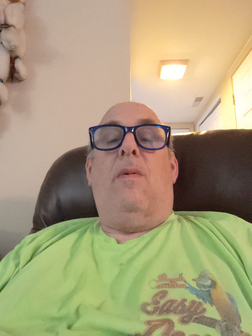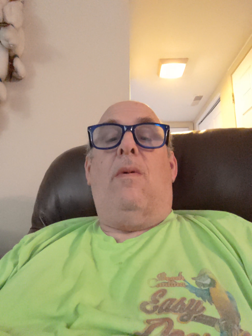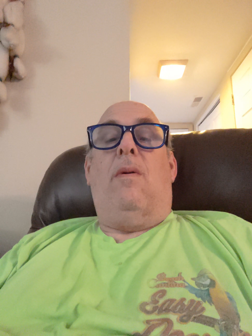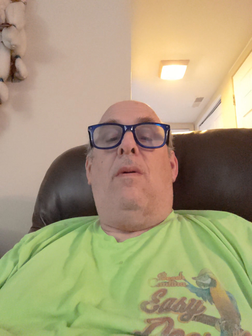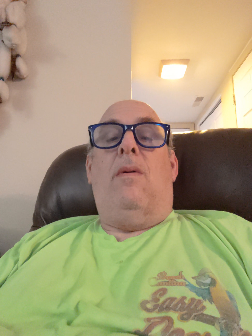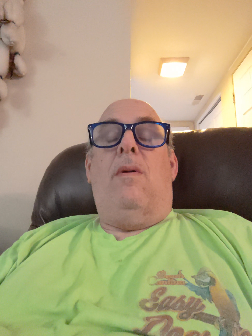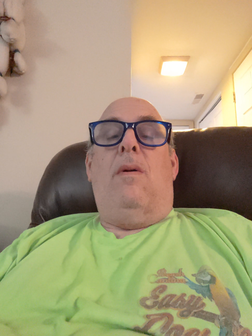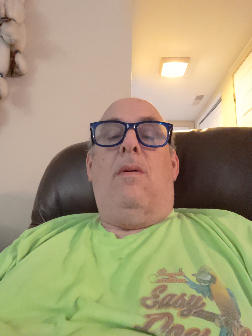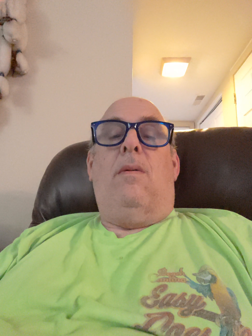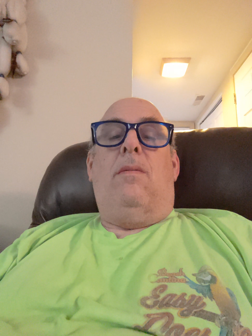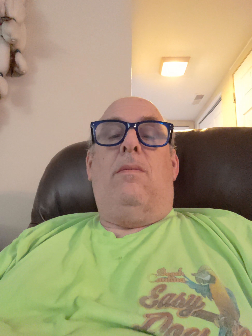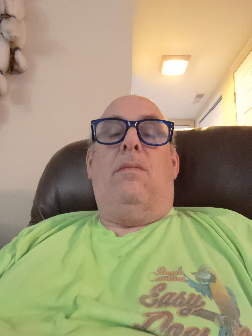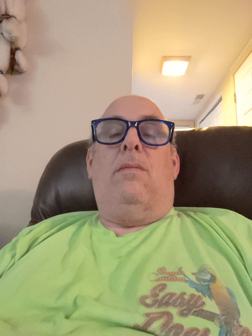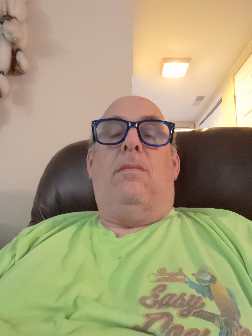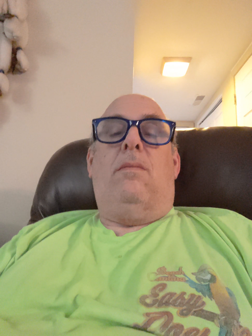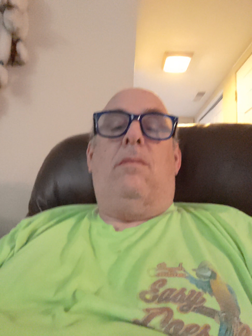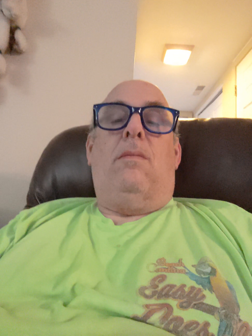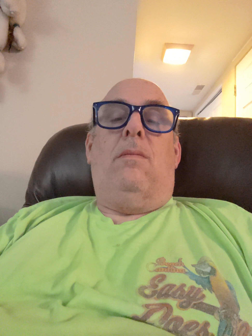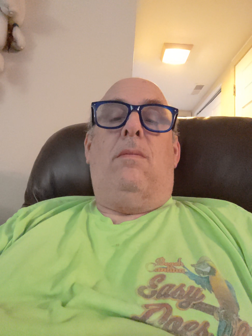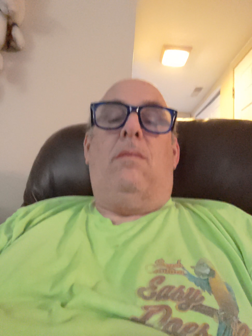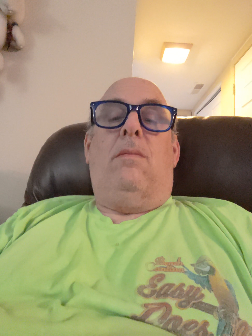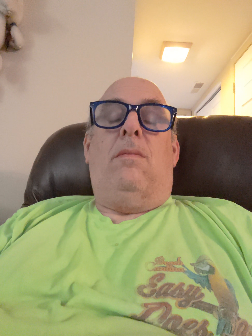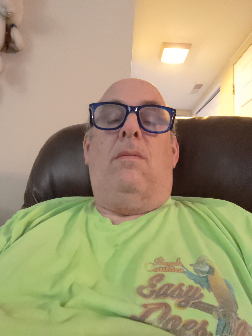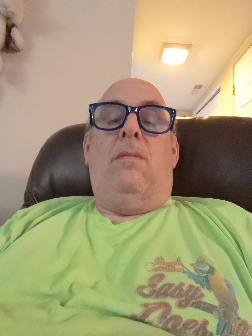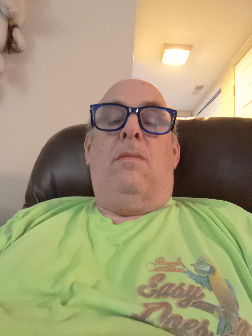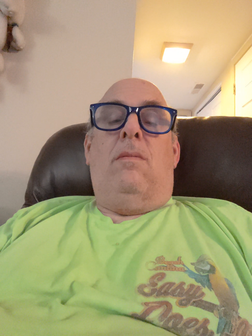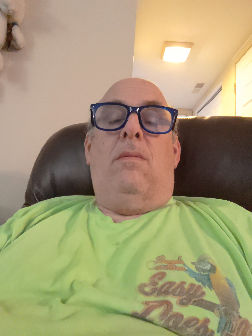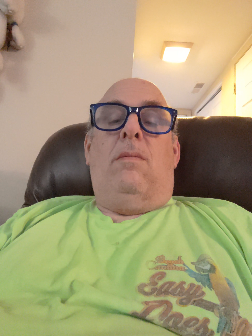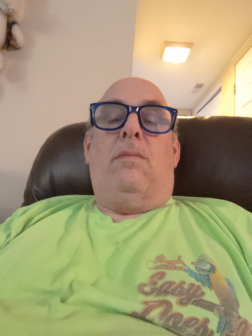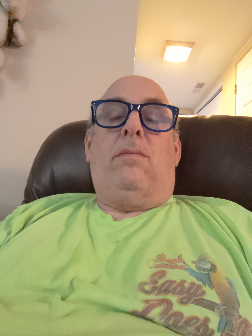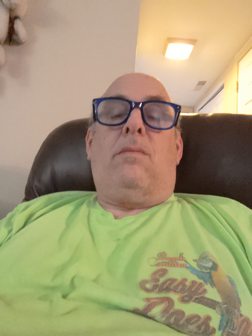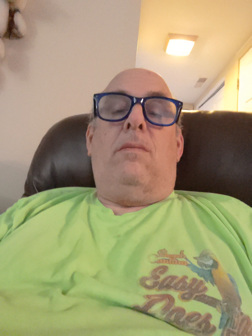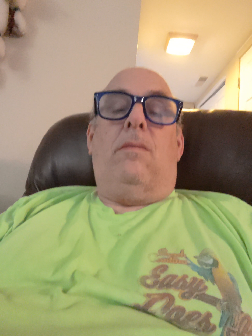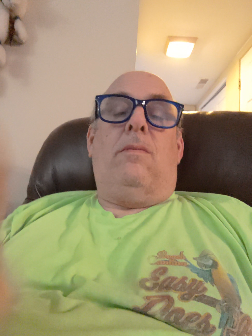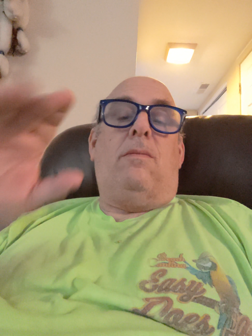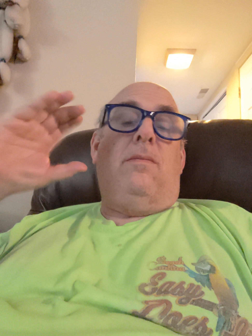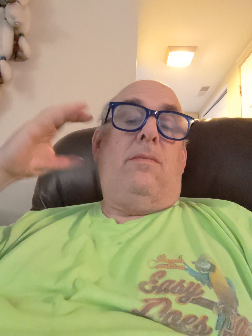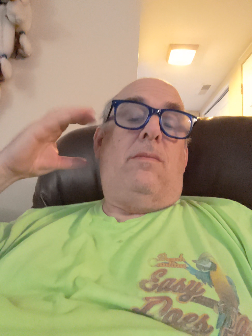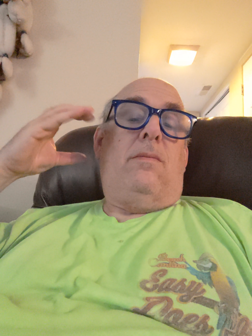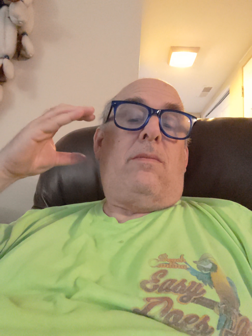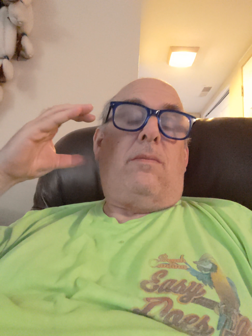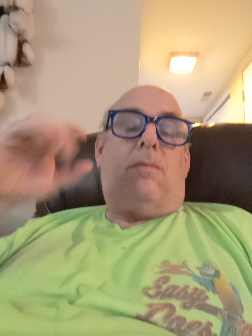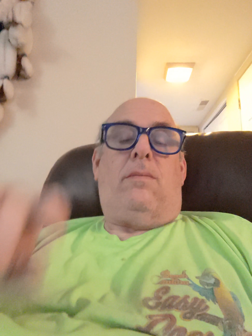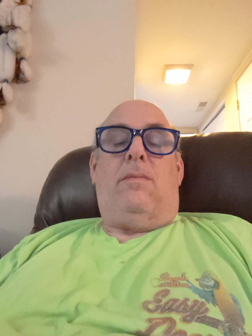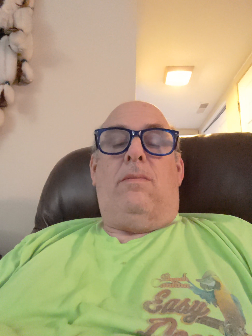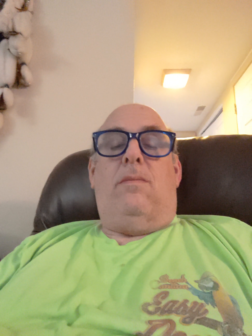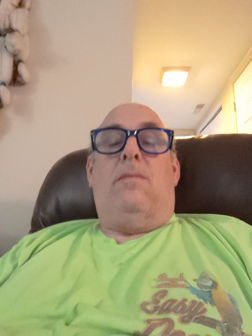radio